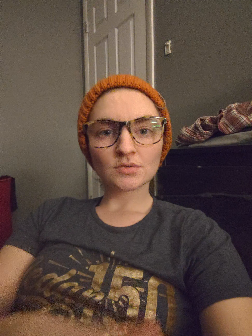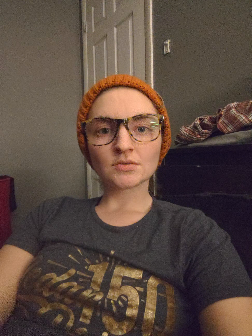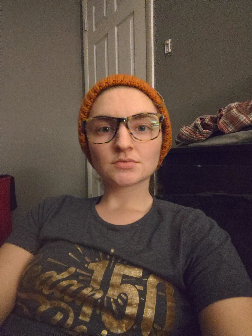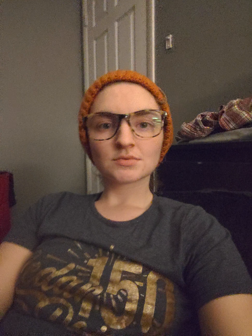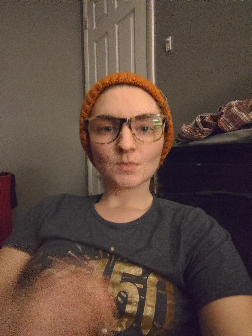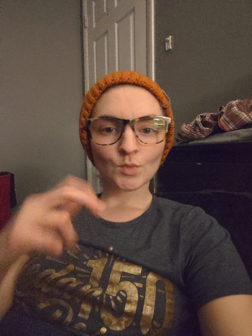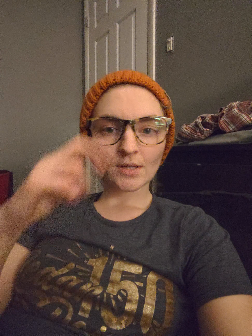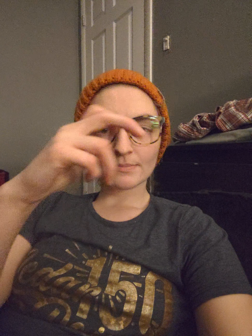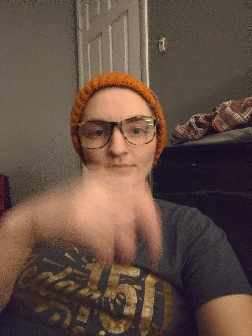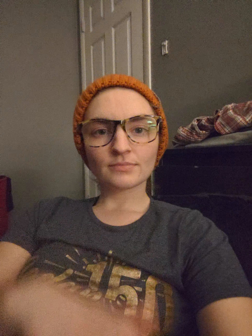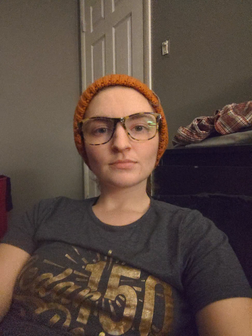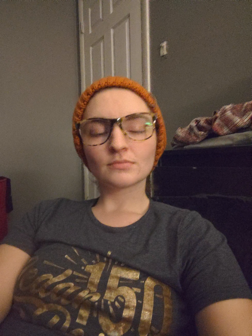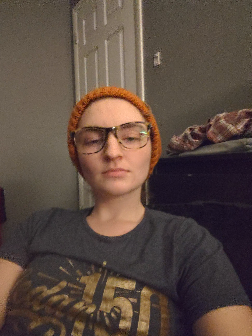stairs